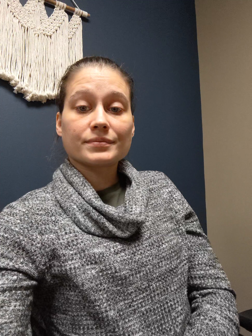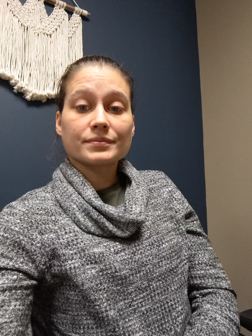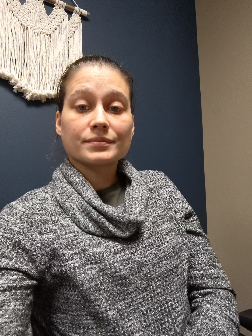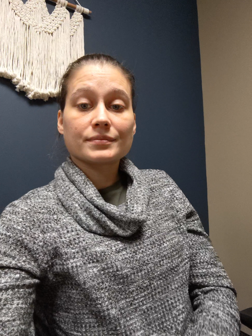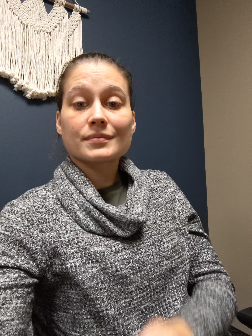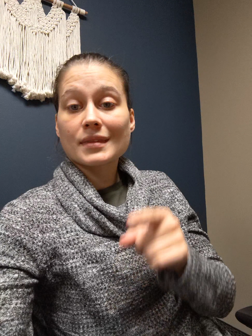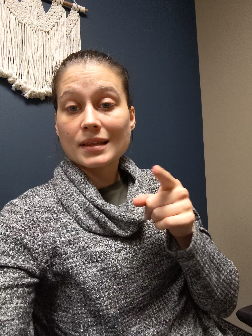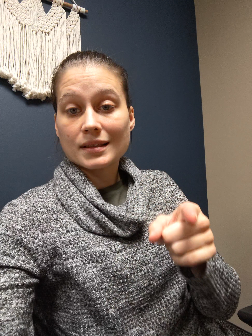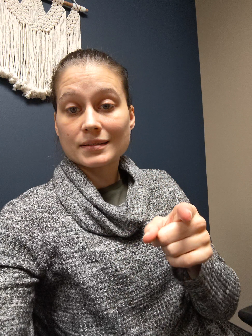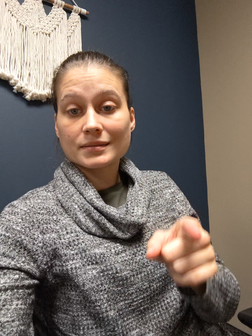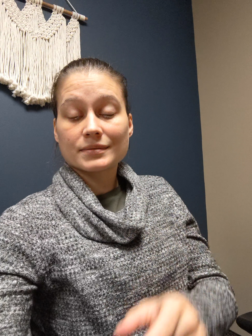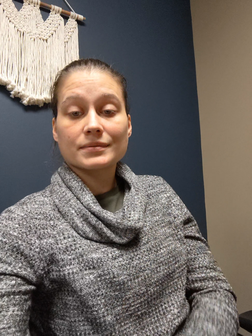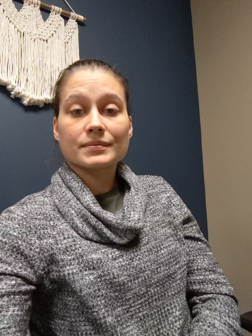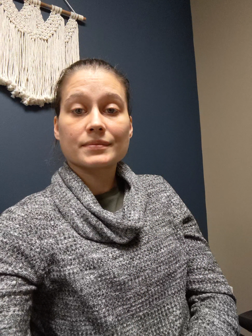he/she/it